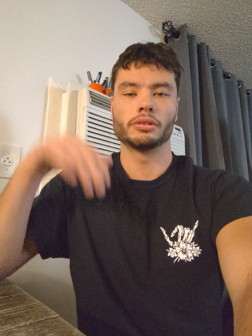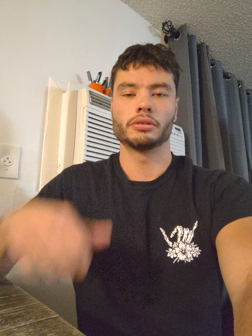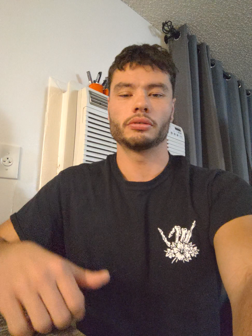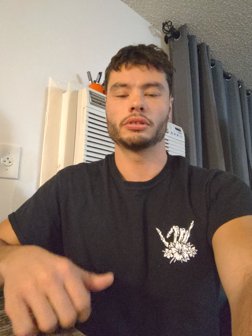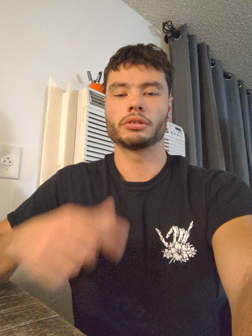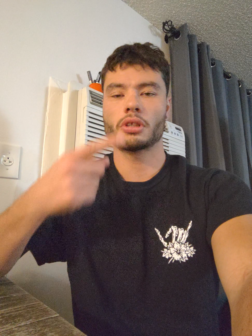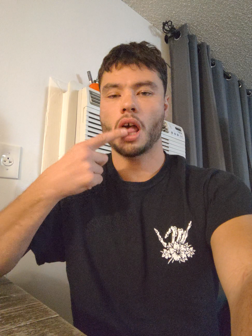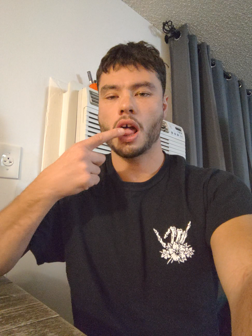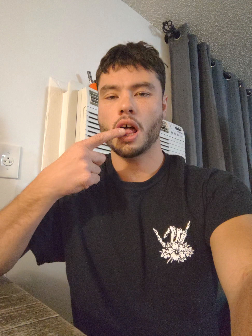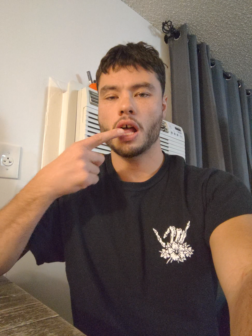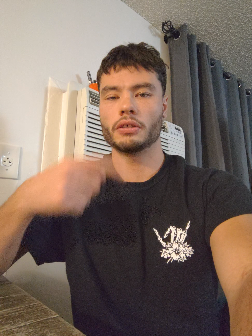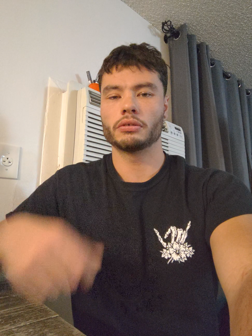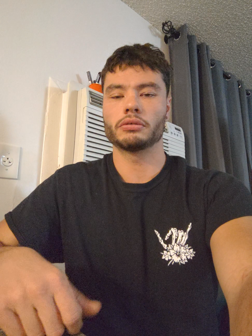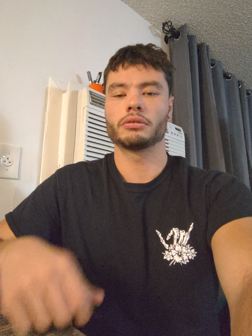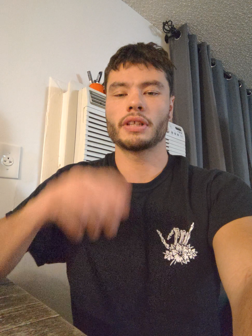tongue